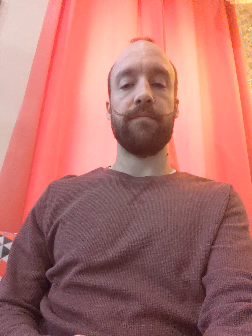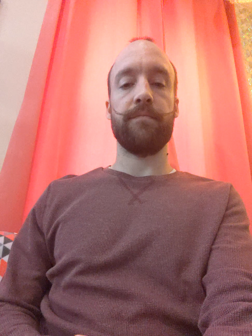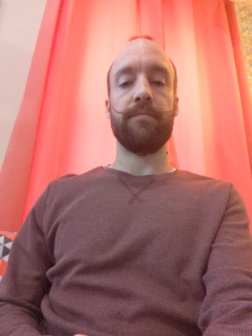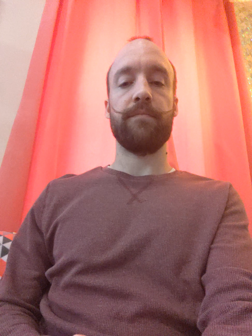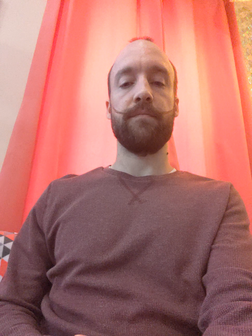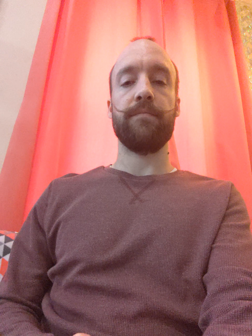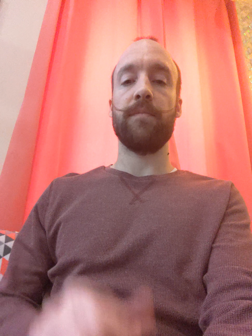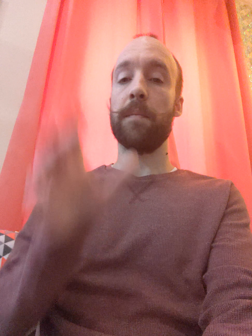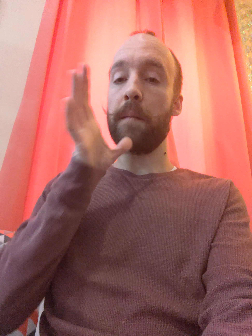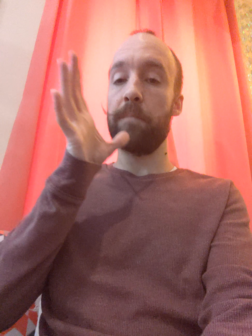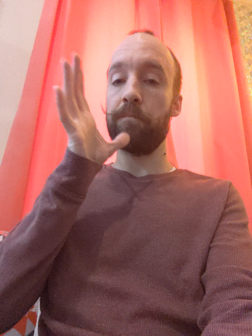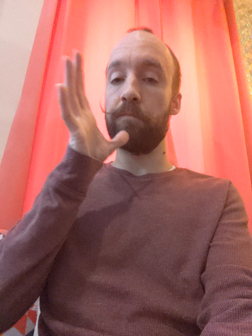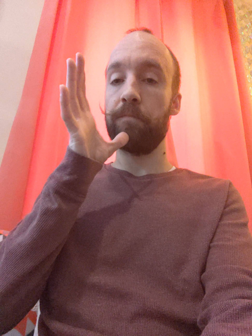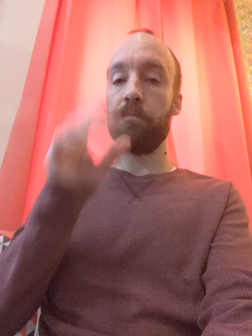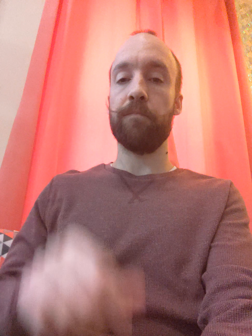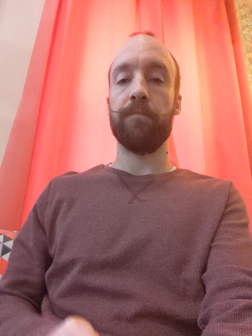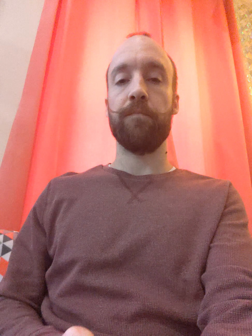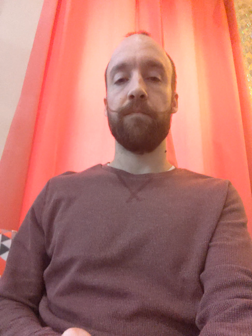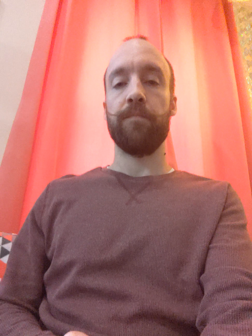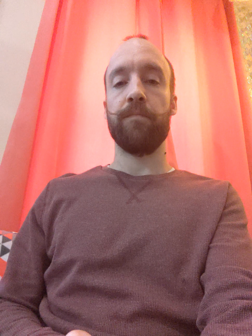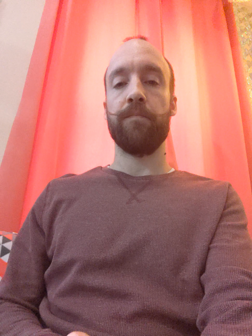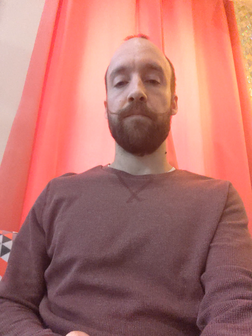mom